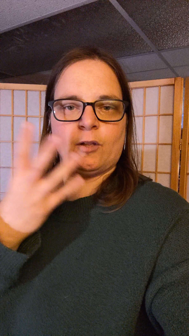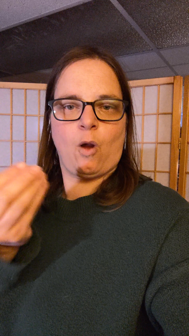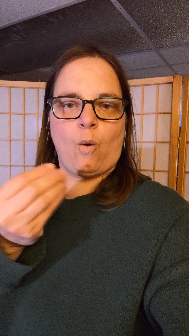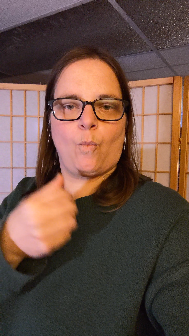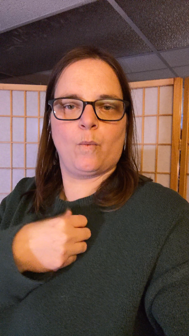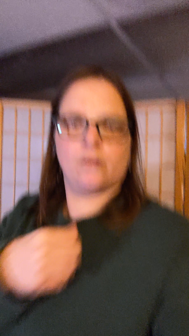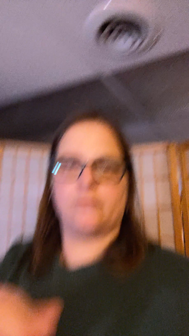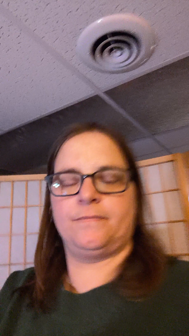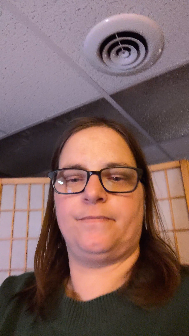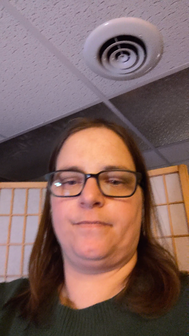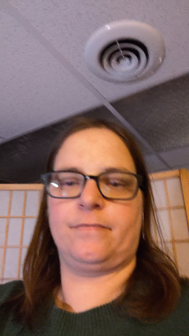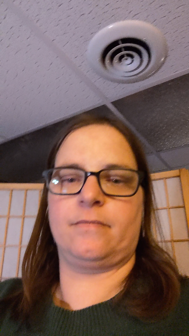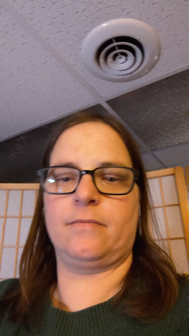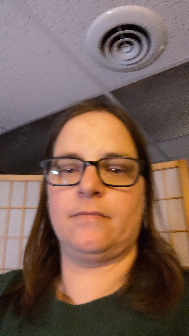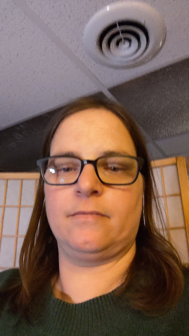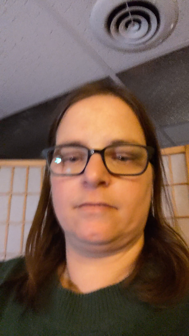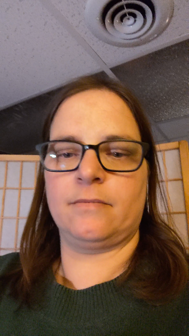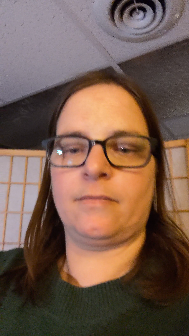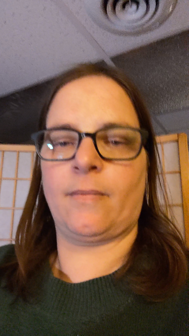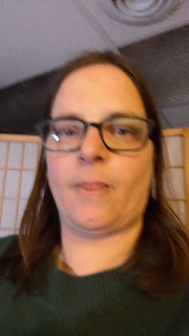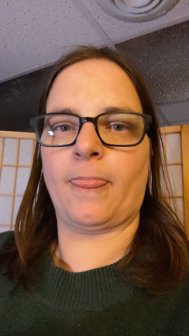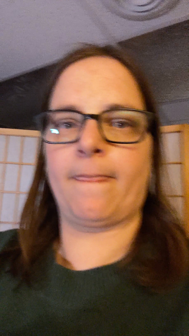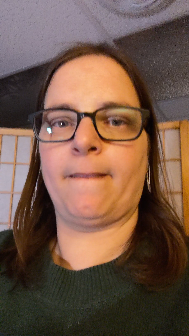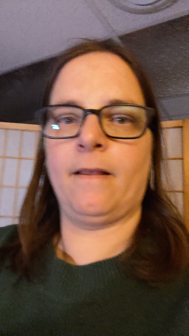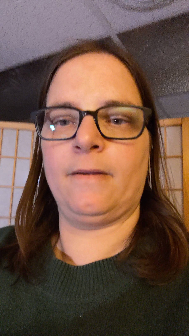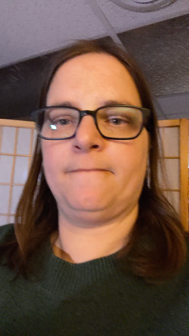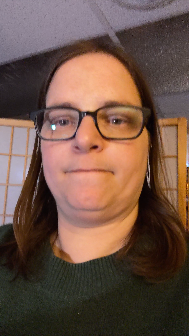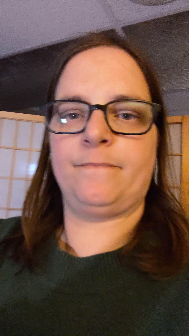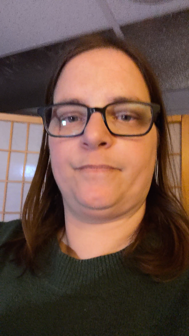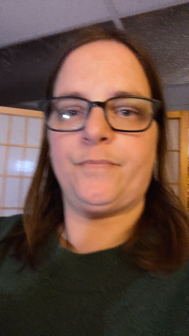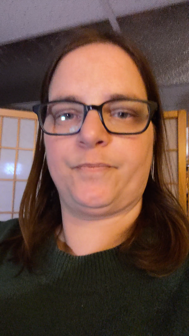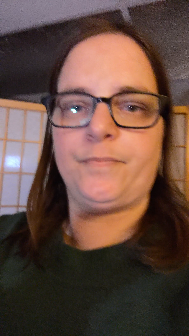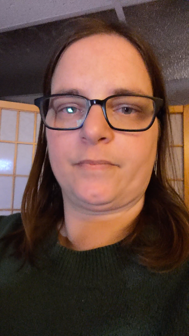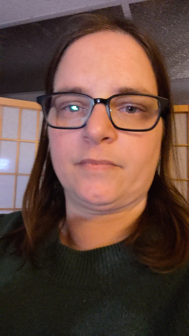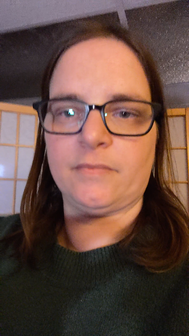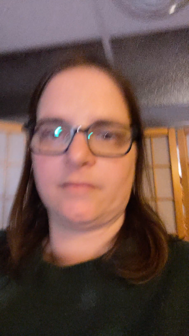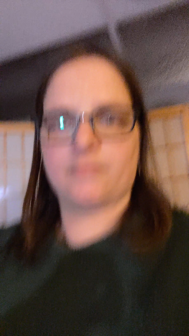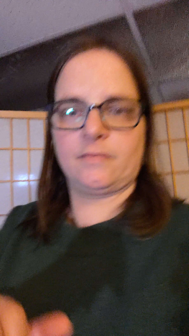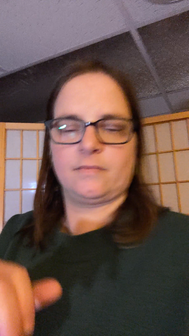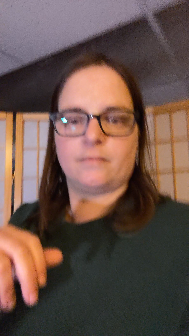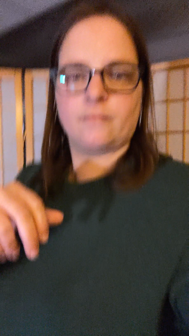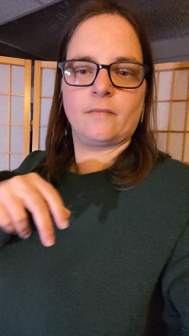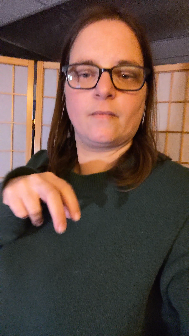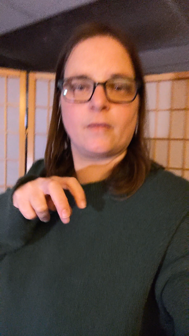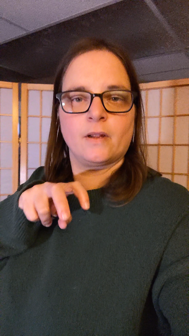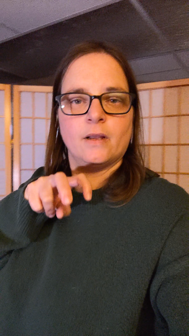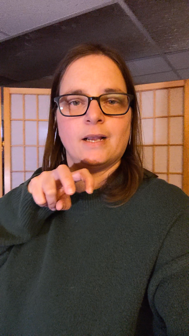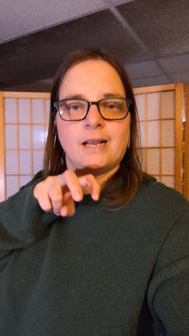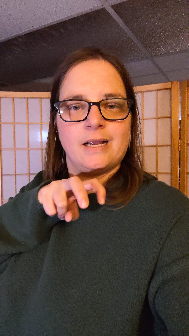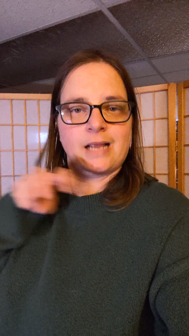couch